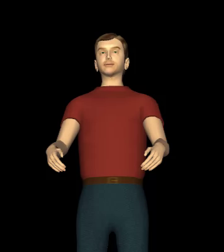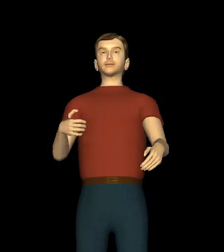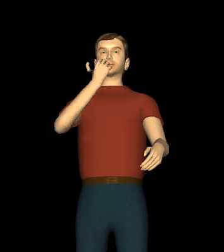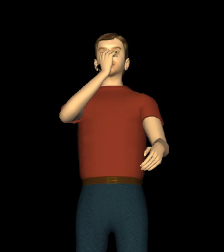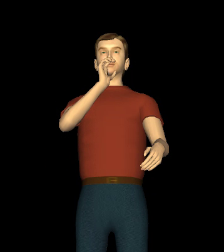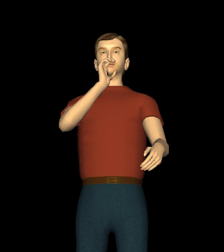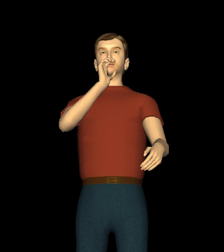حرارة